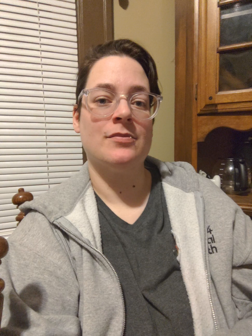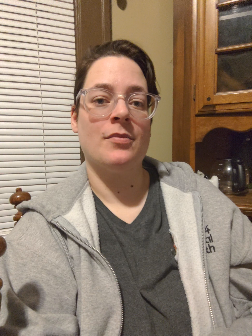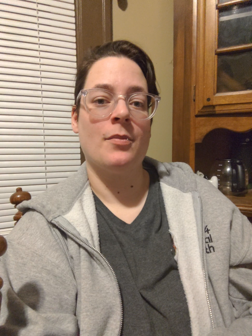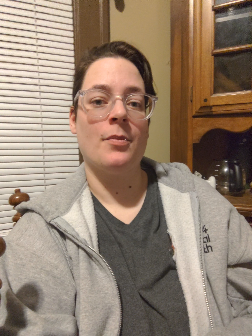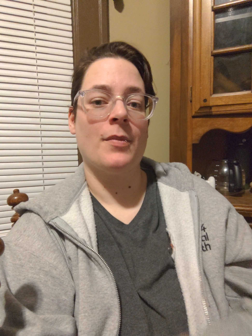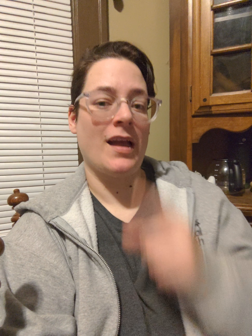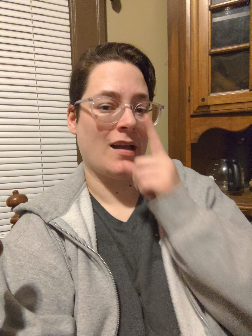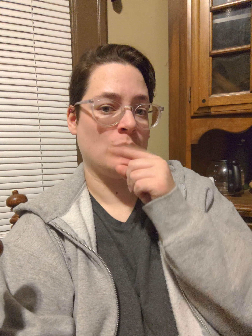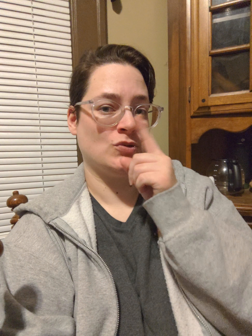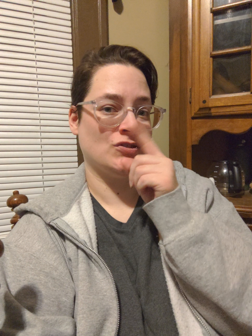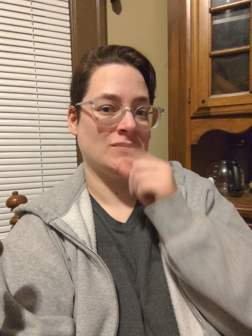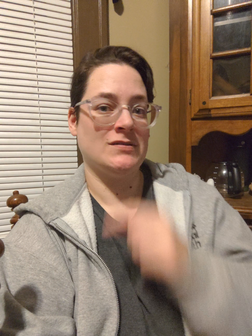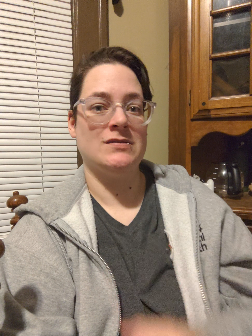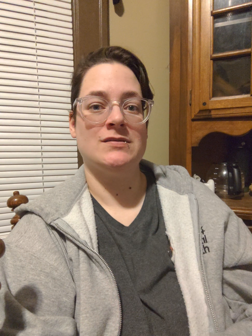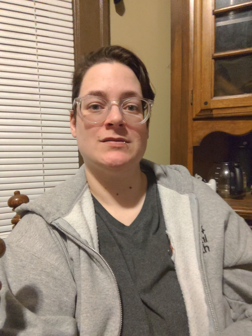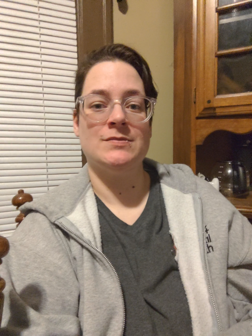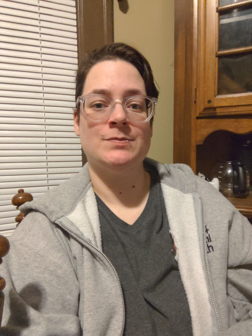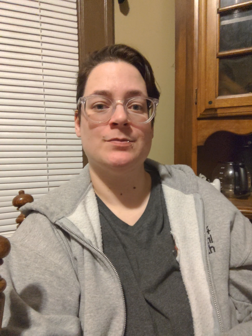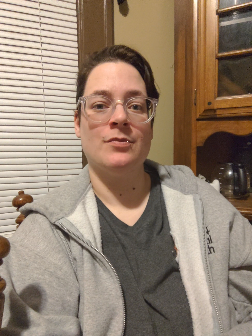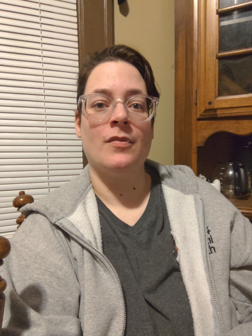mouse